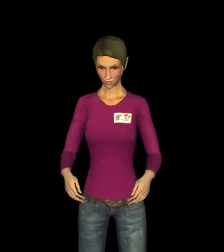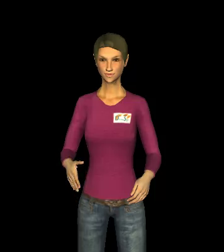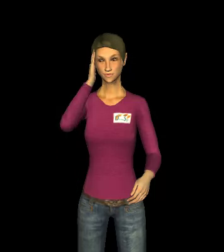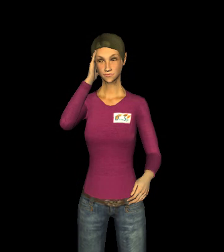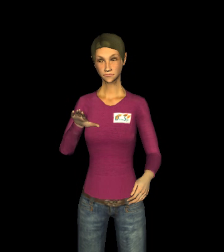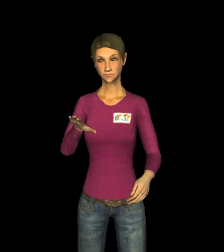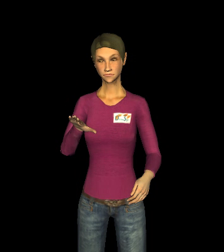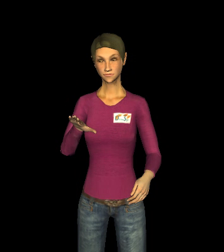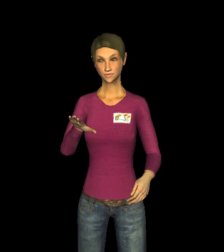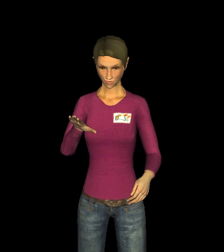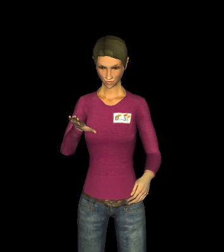لا أعلم